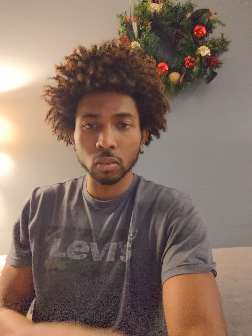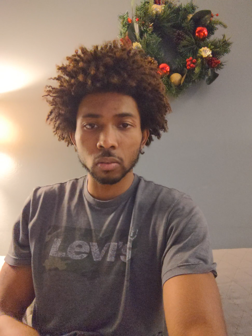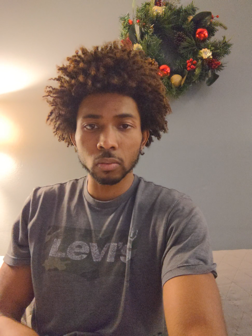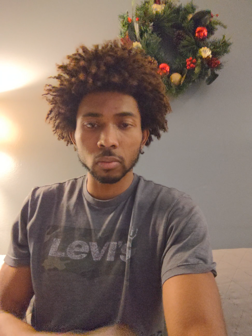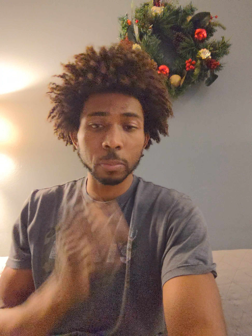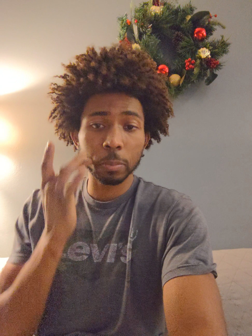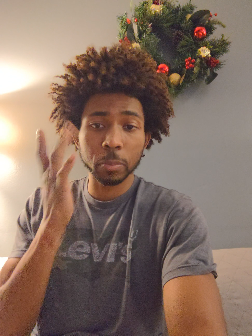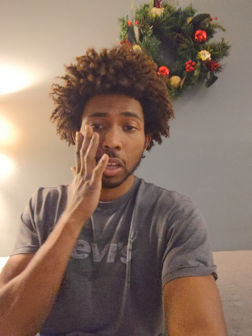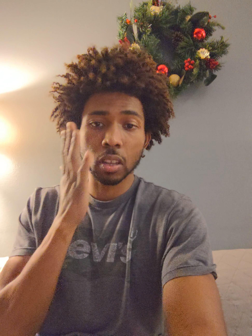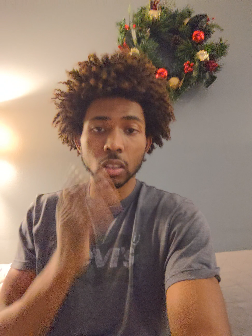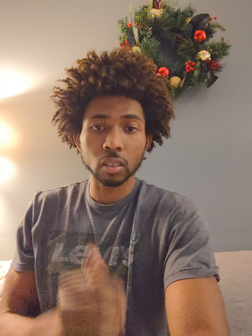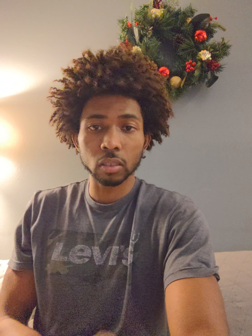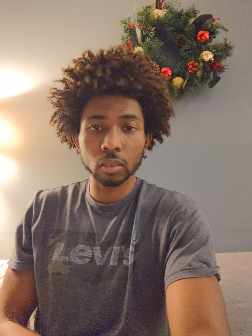bee